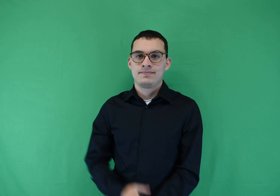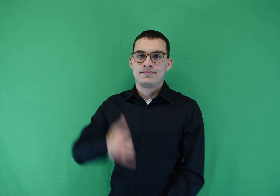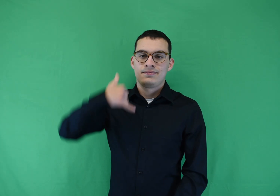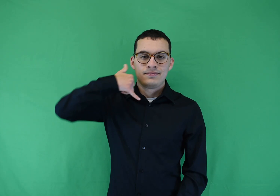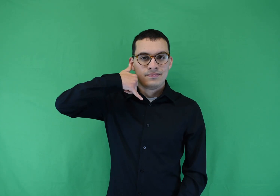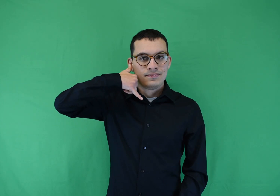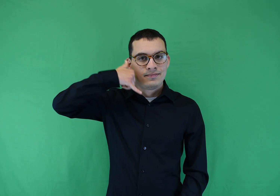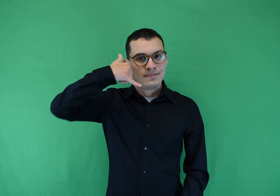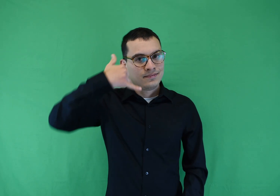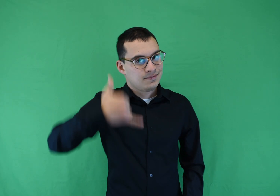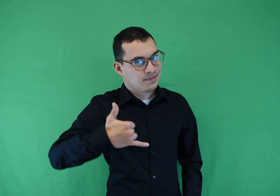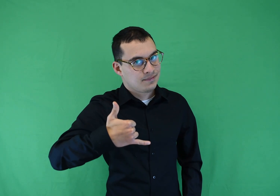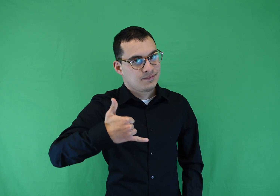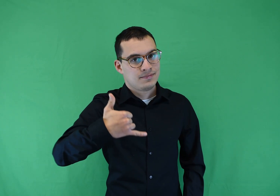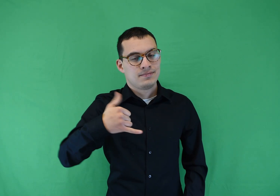llamar